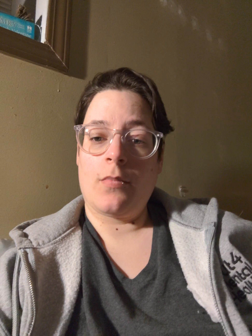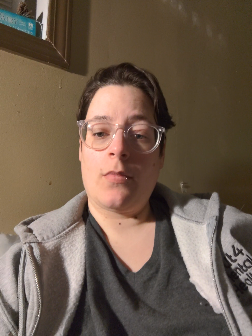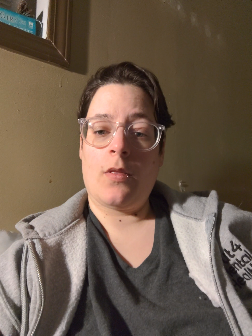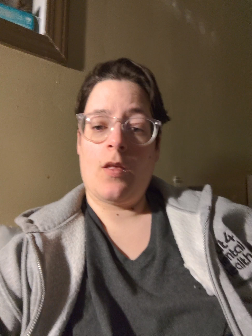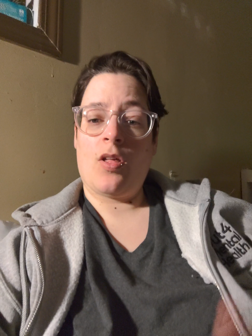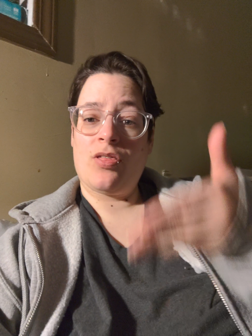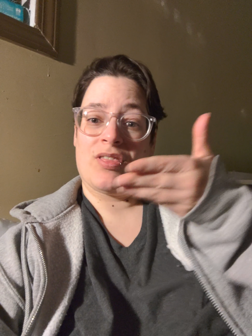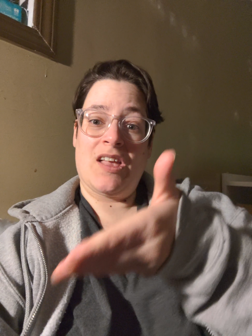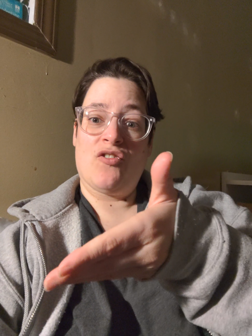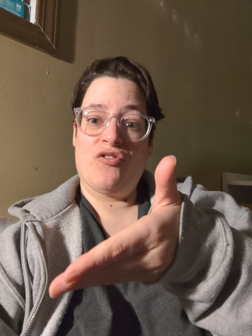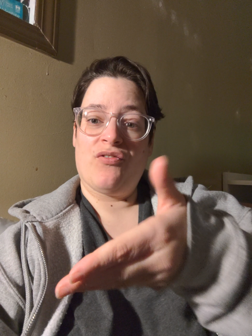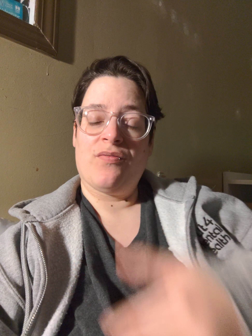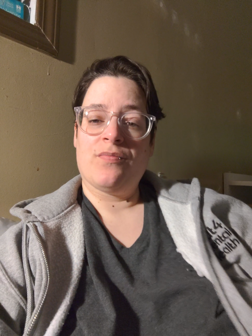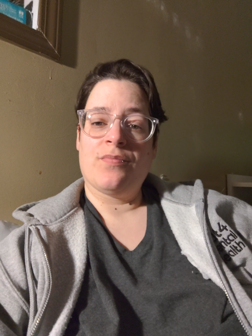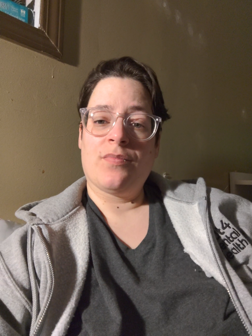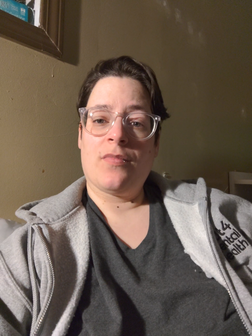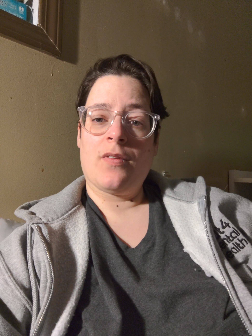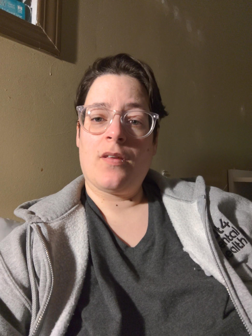there